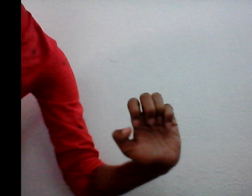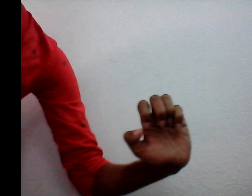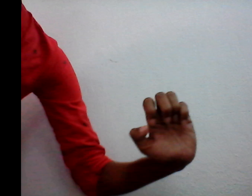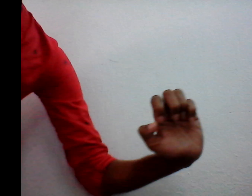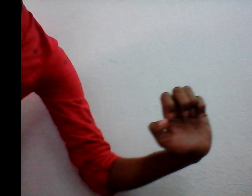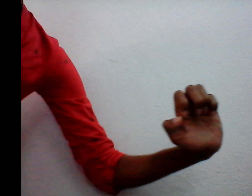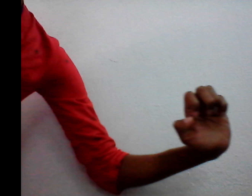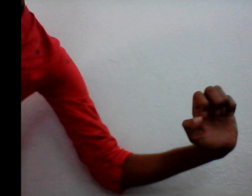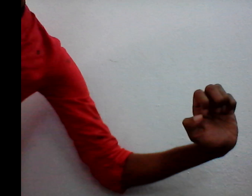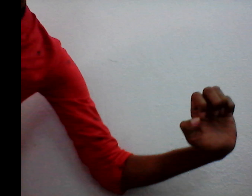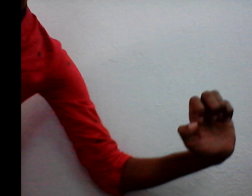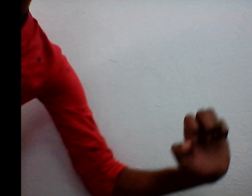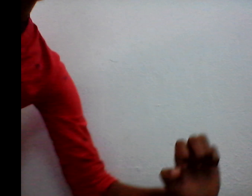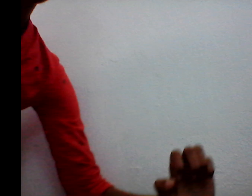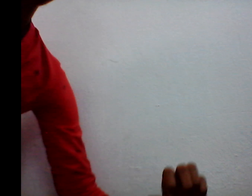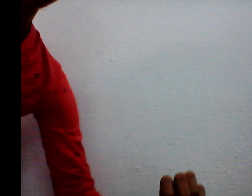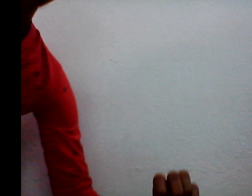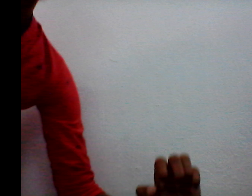ഈ